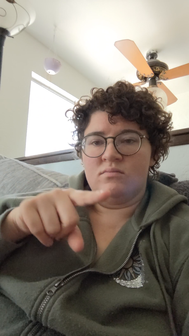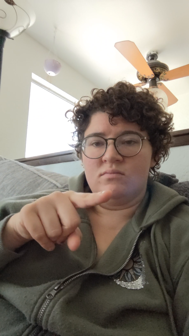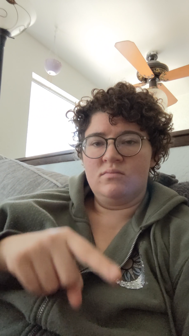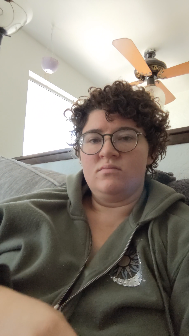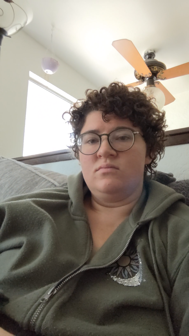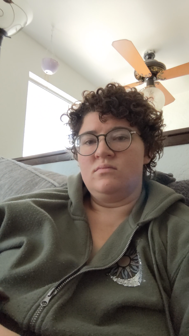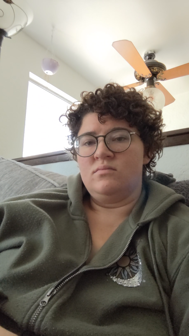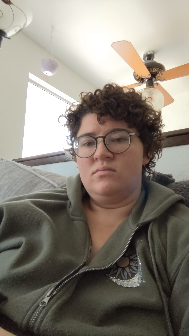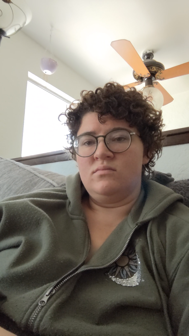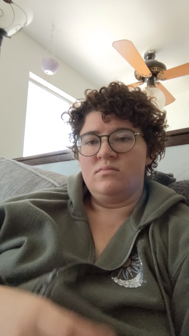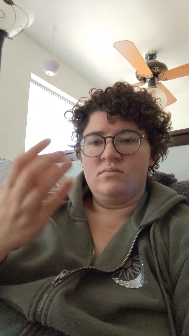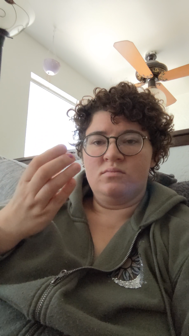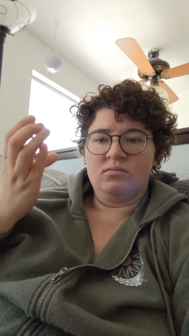shake